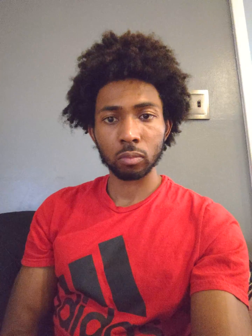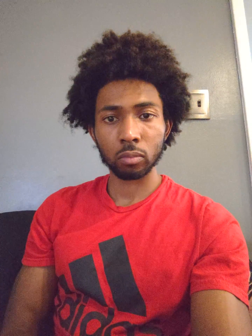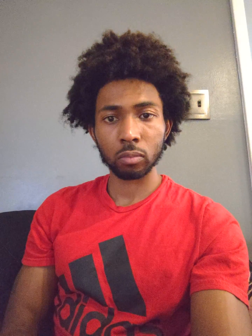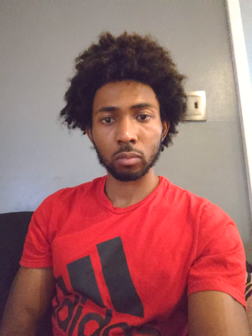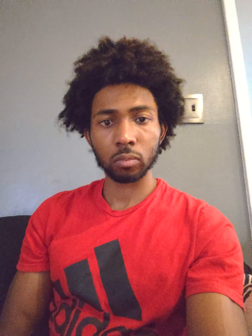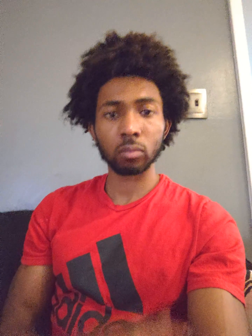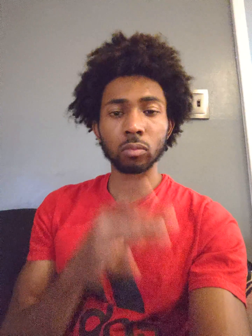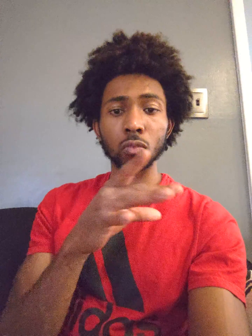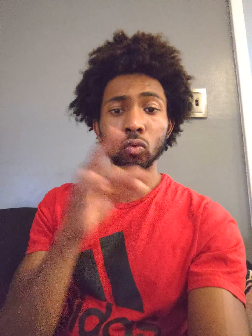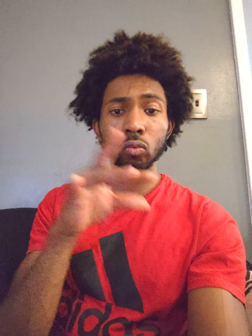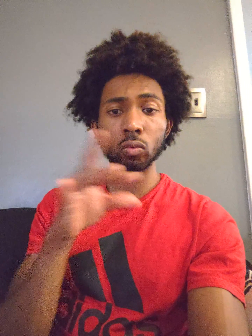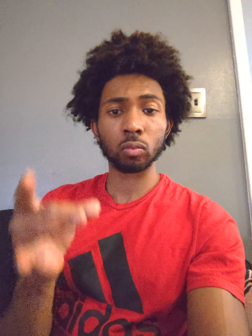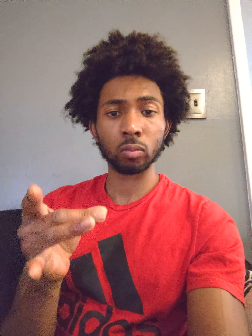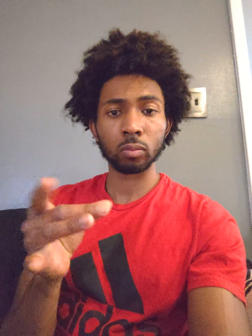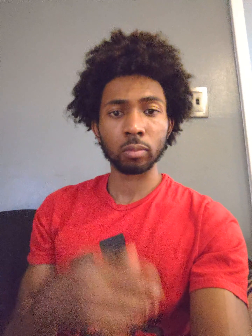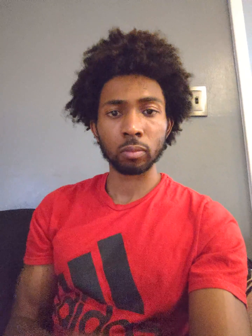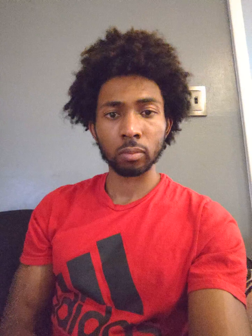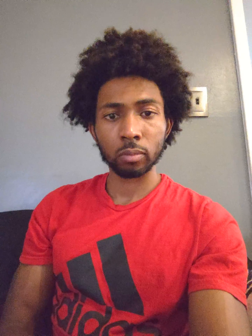choose